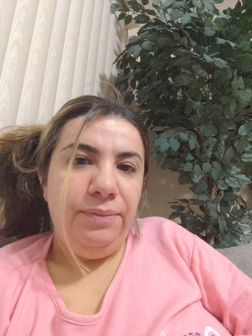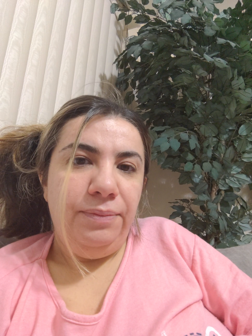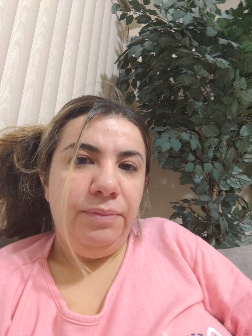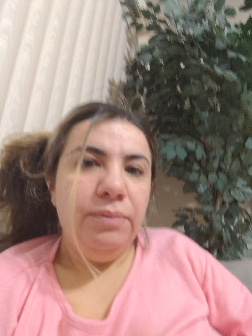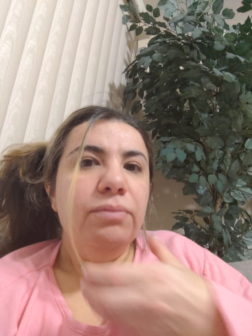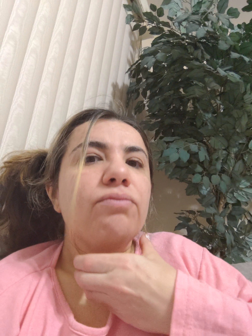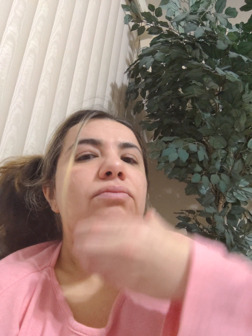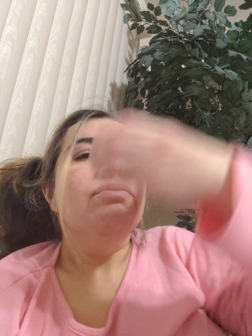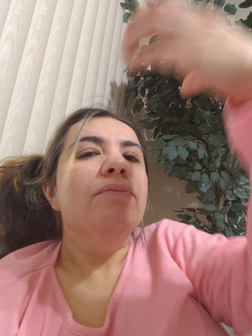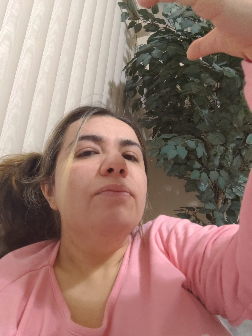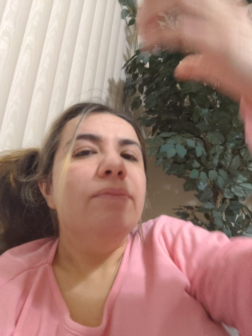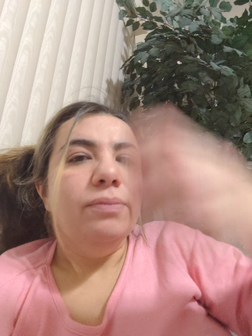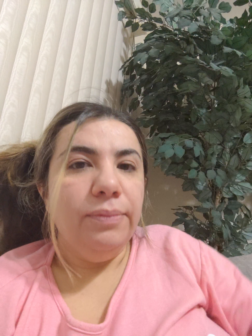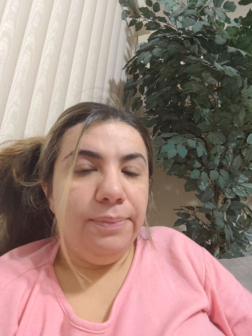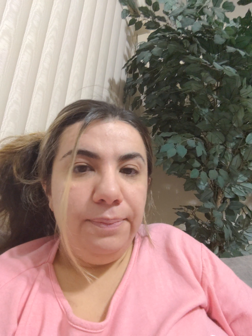giraffe